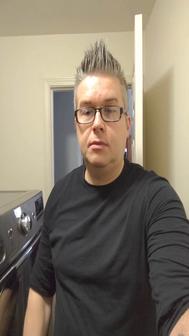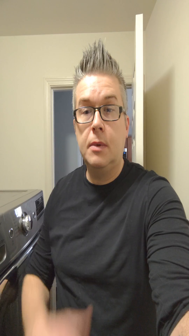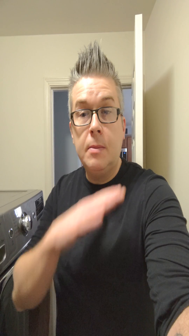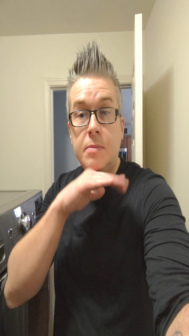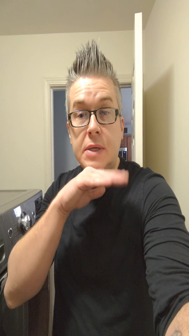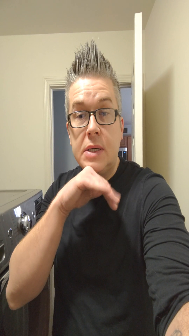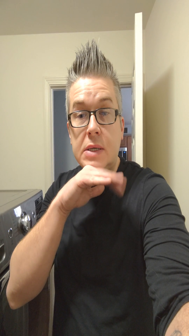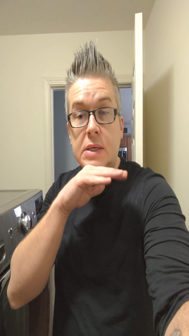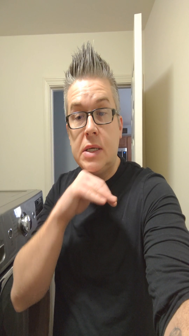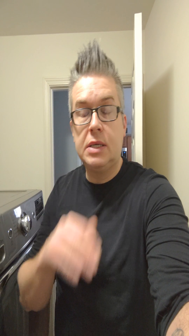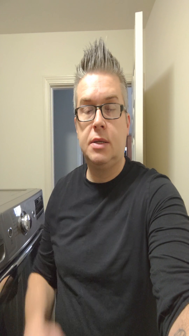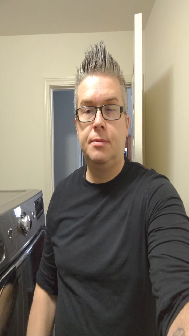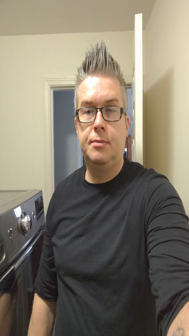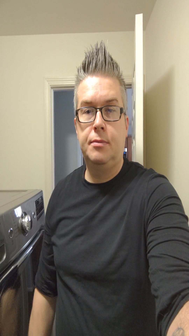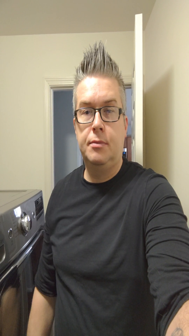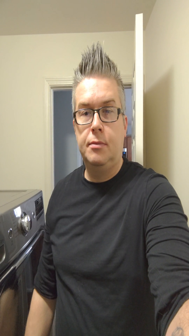pig